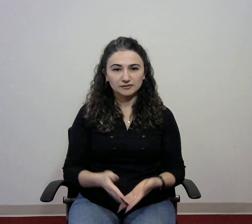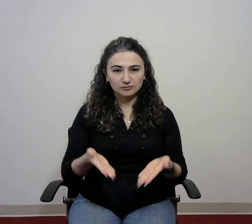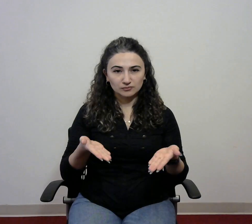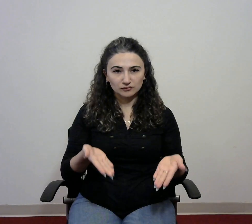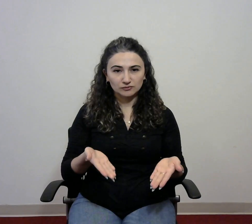burda